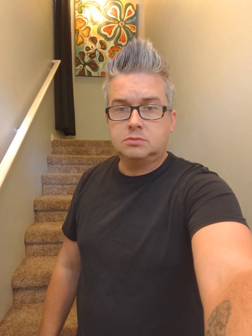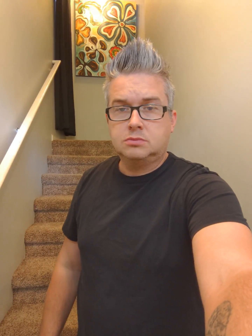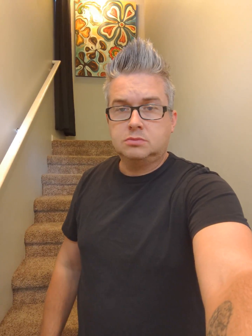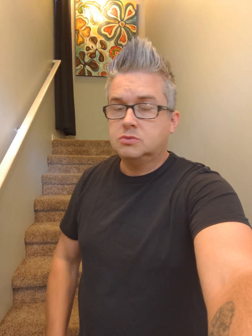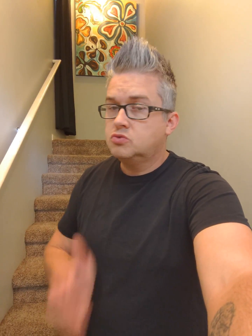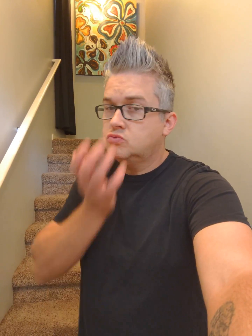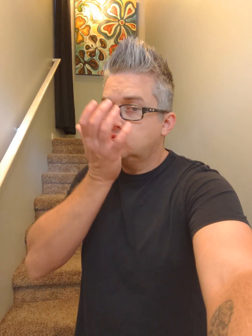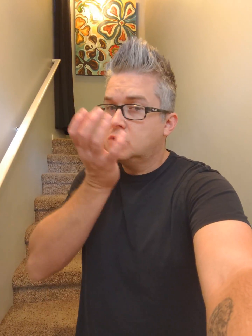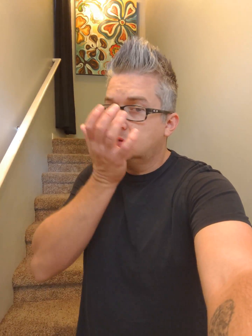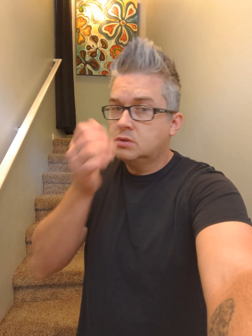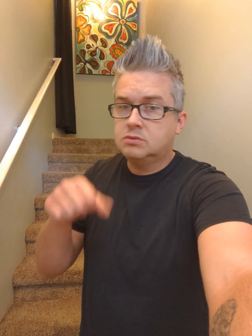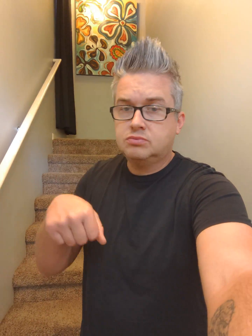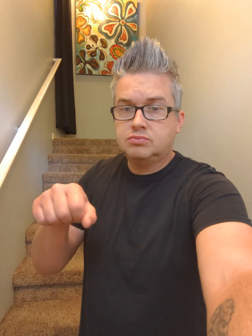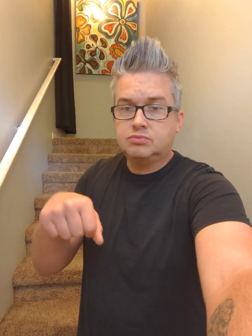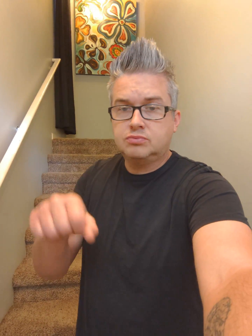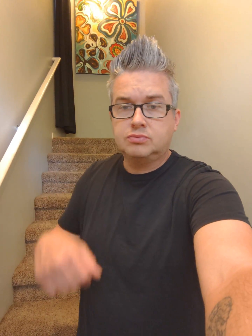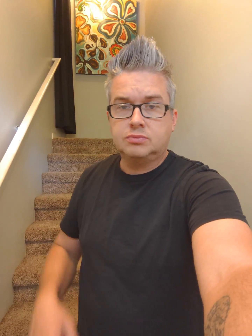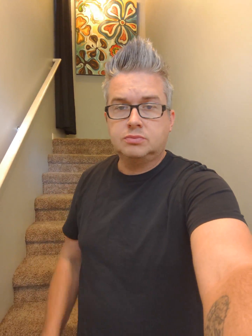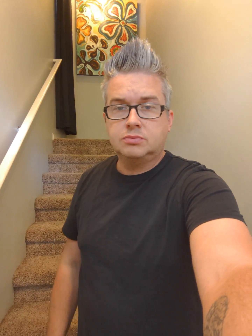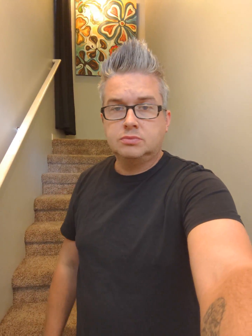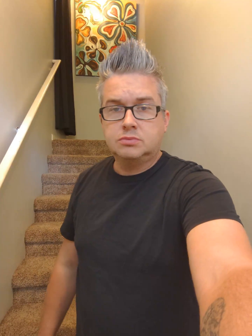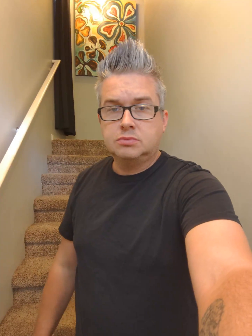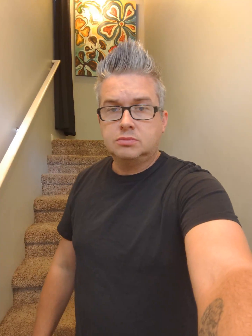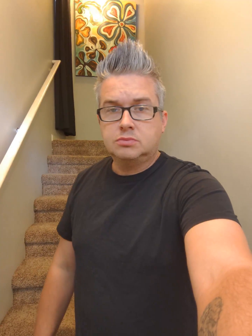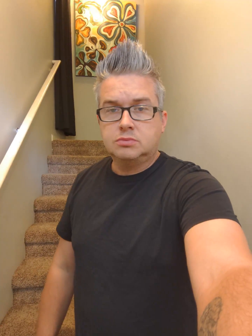lawn mower